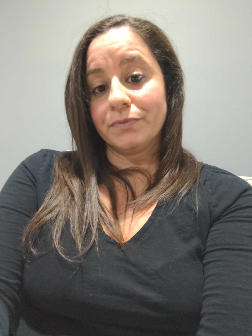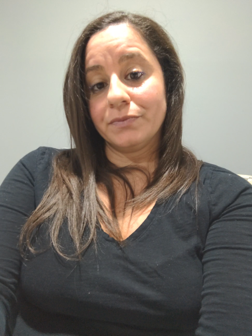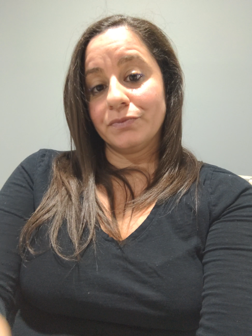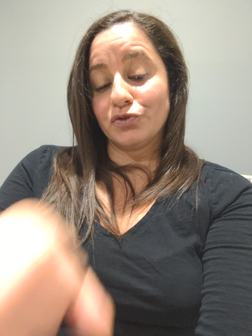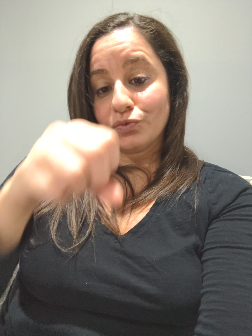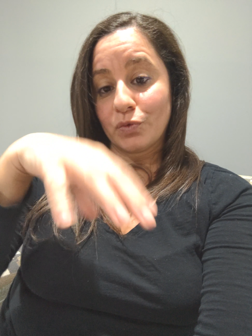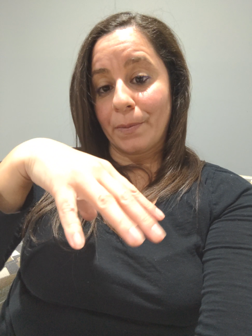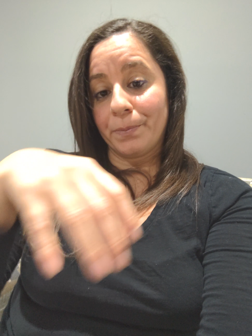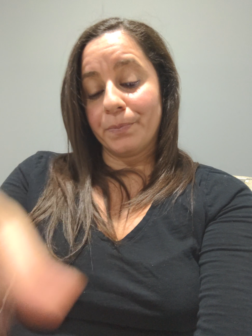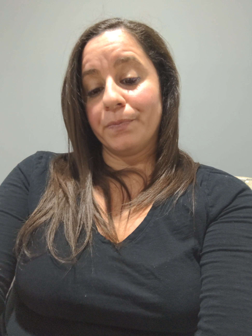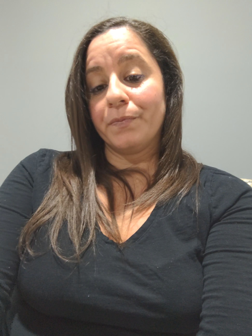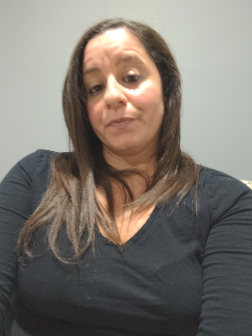drop